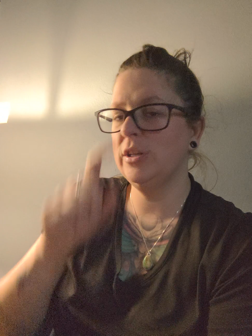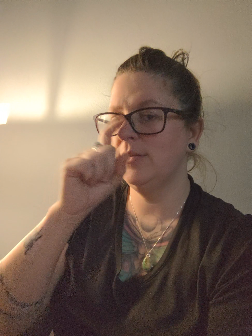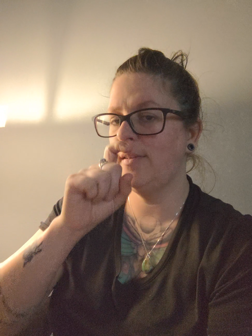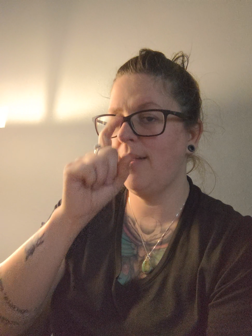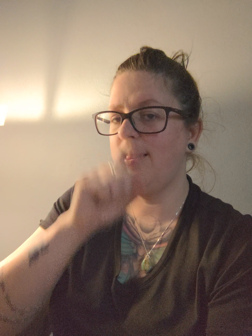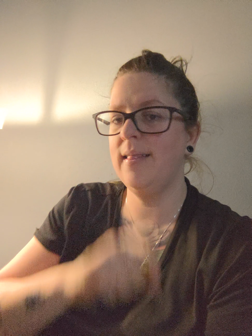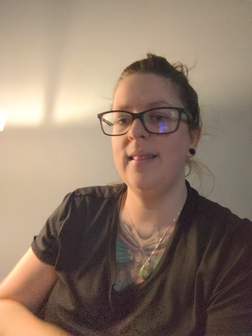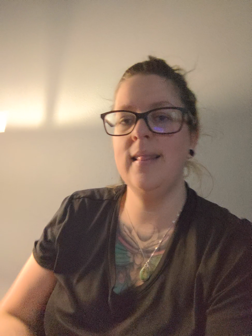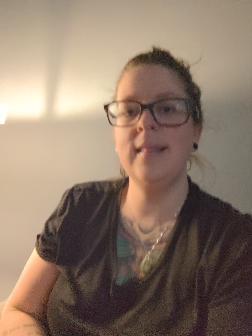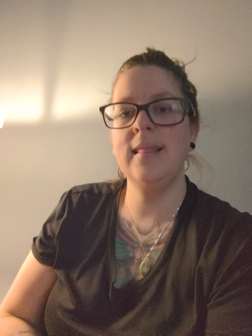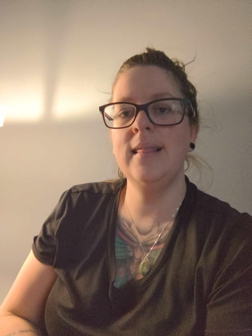doll